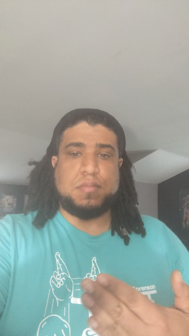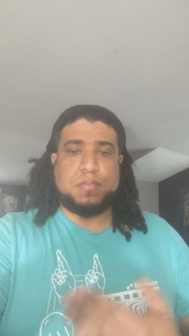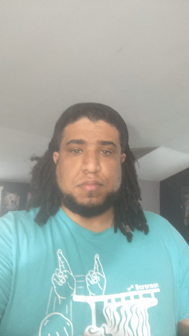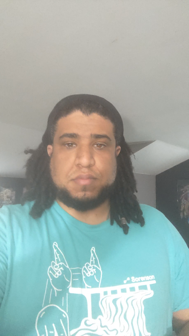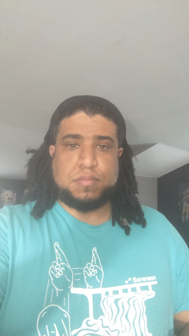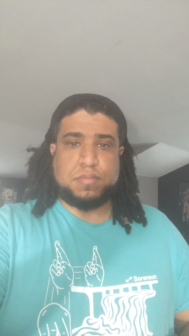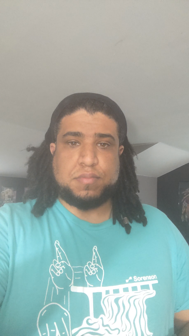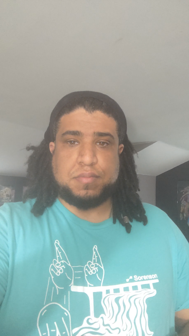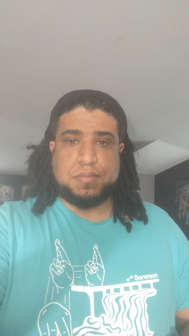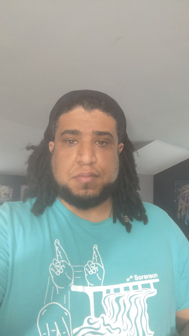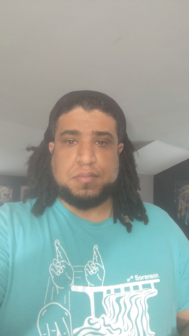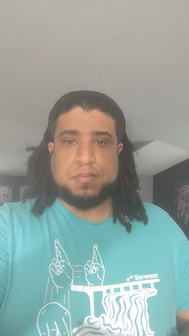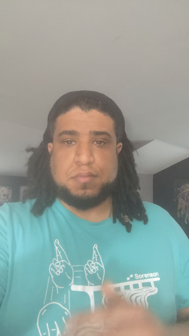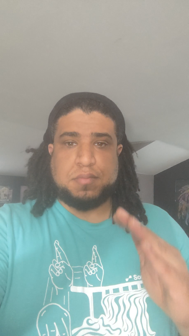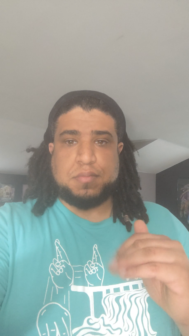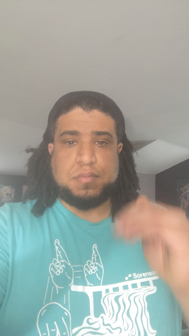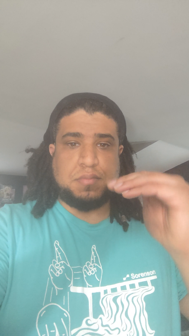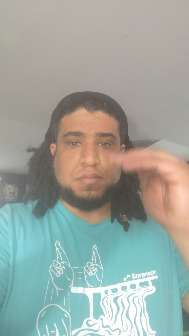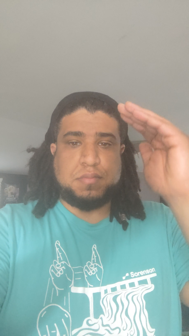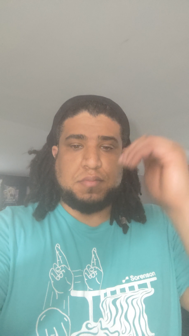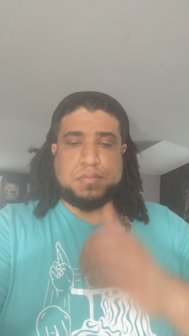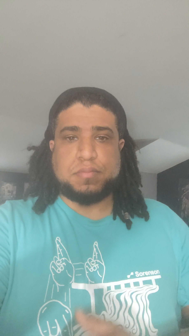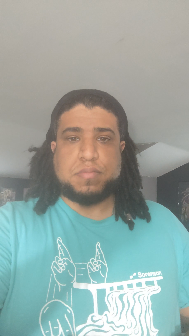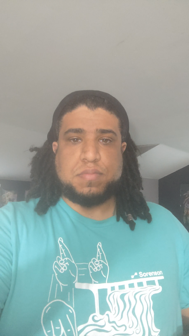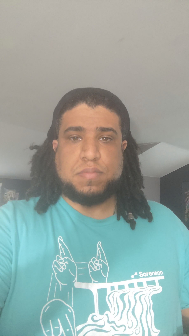build